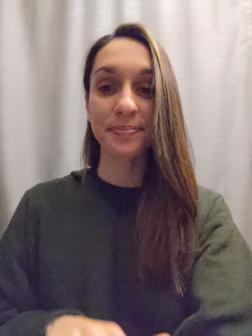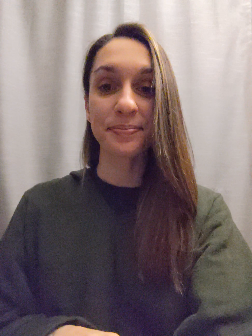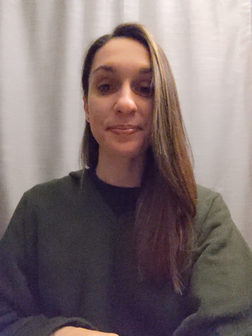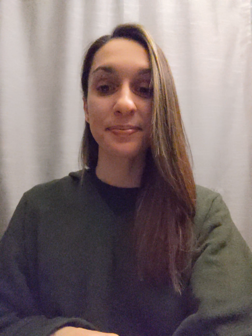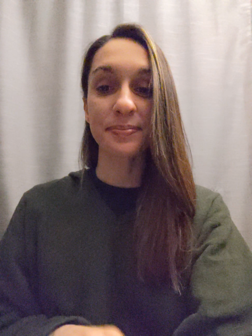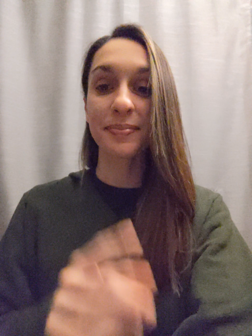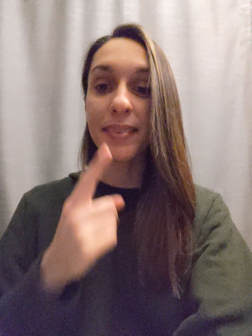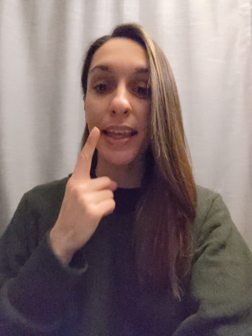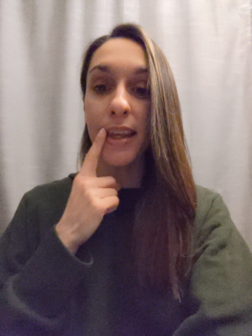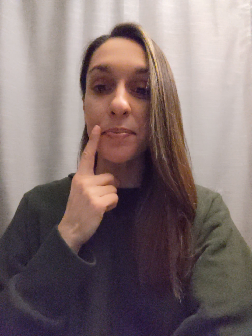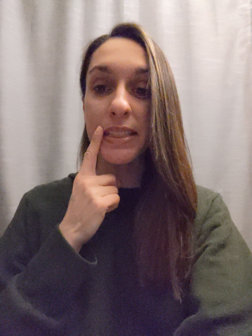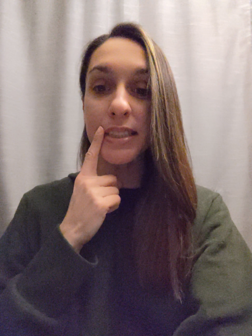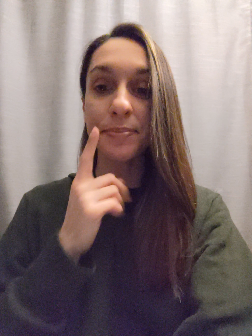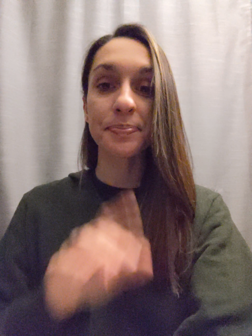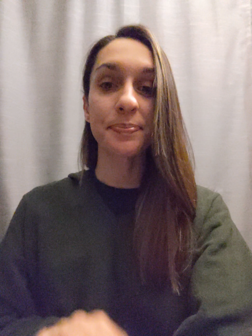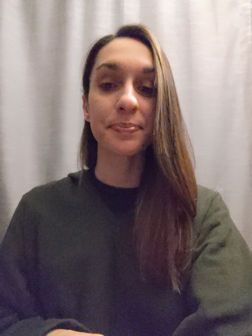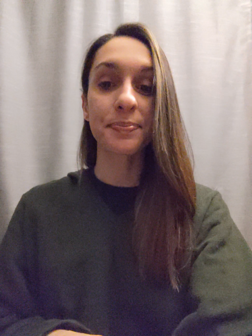lips